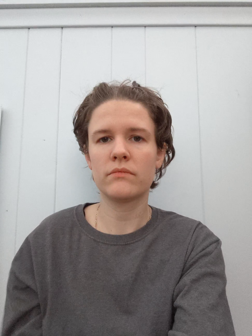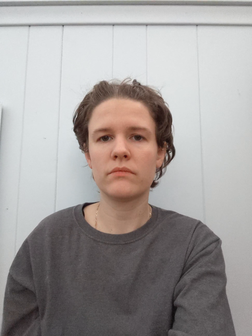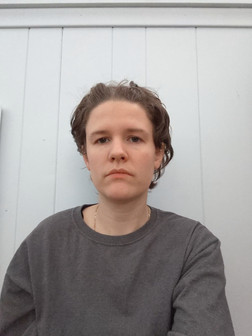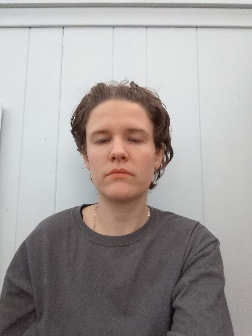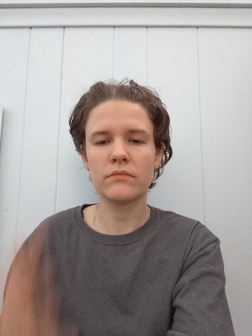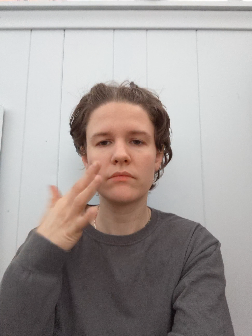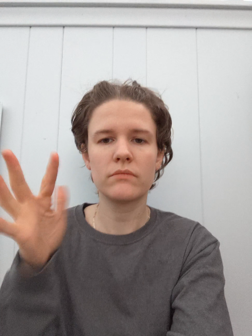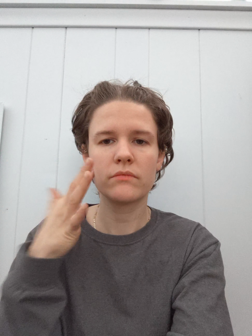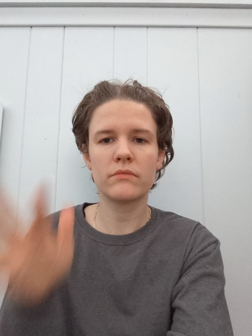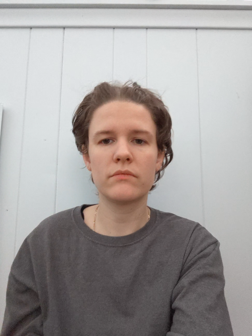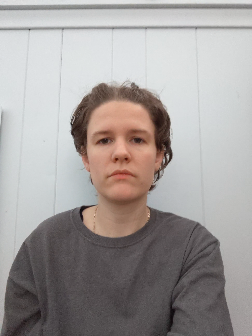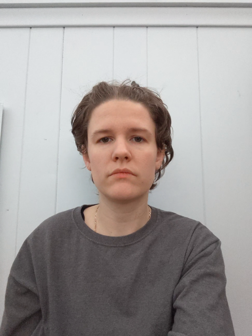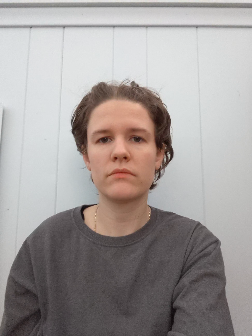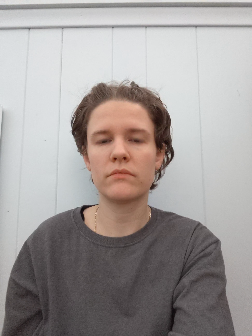noisy